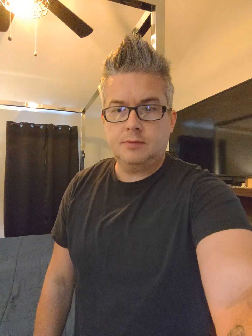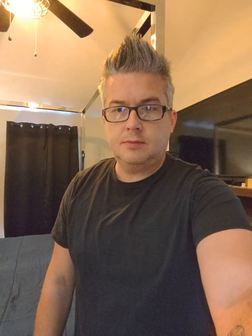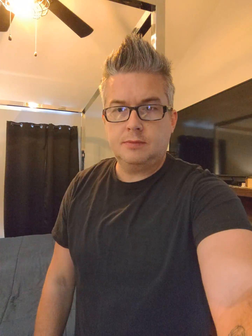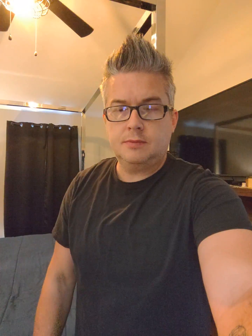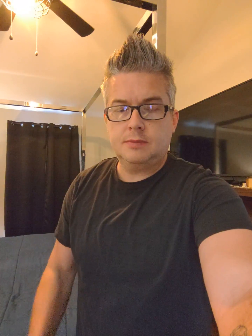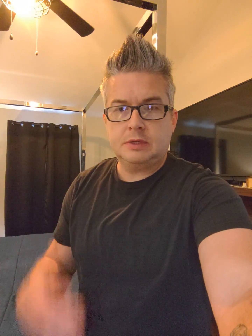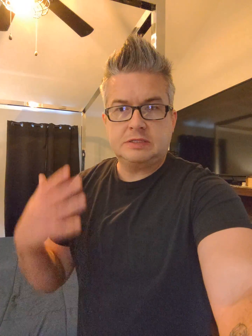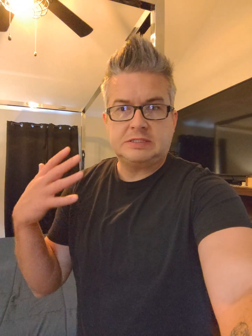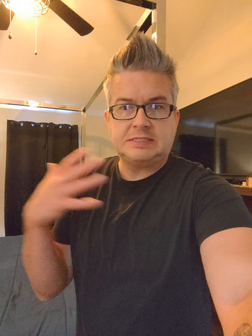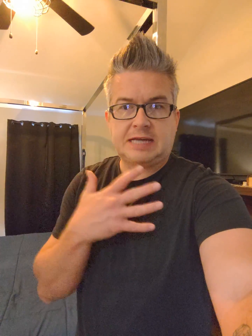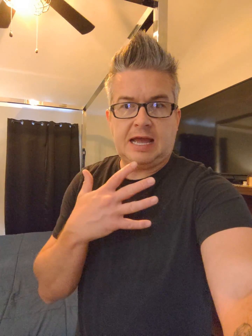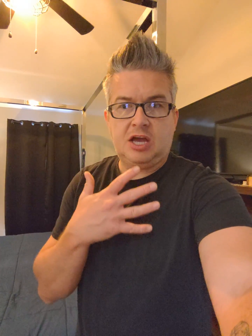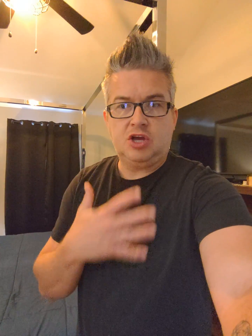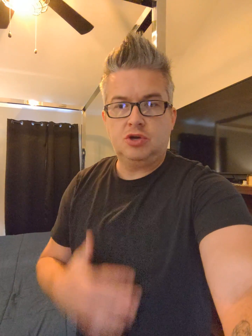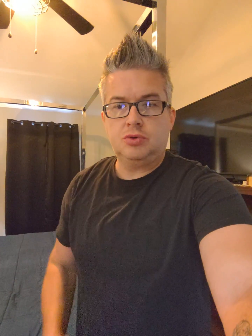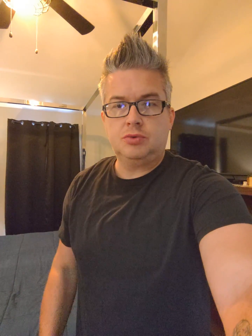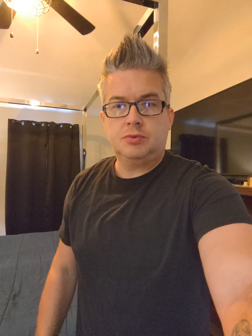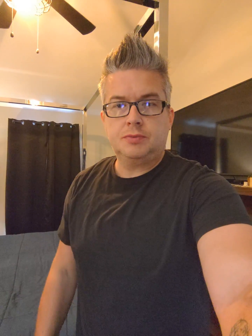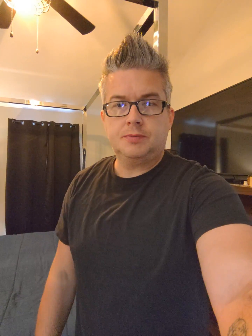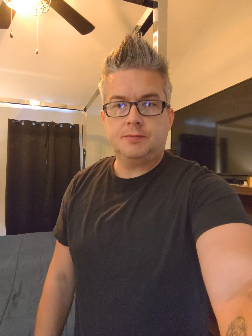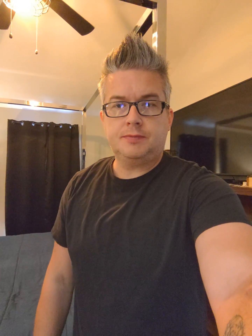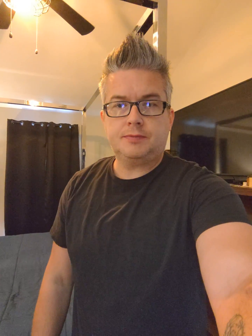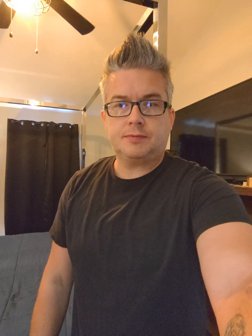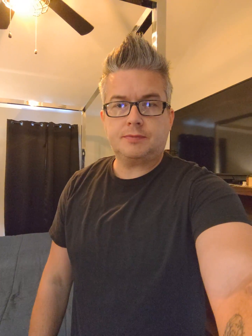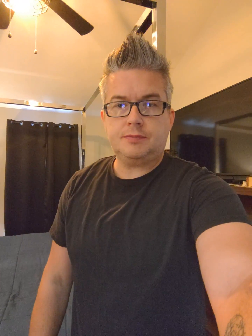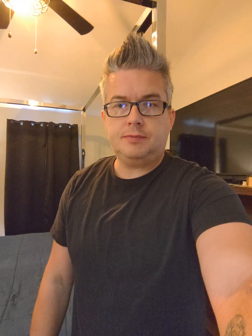scared